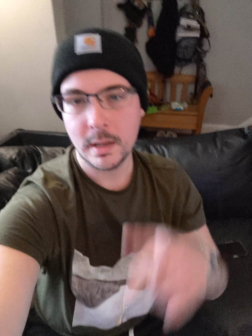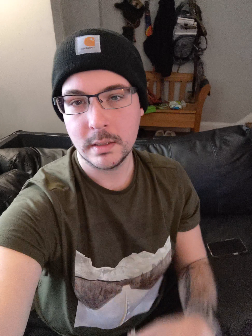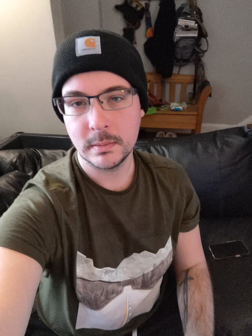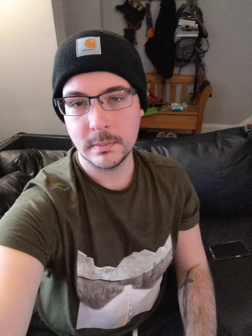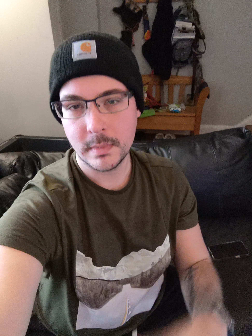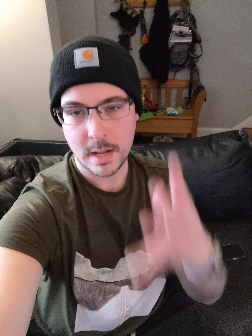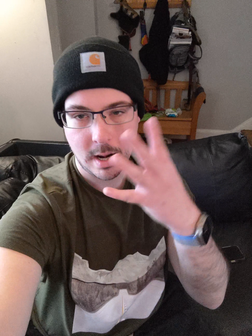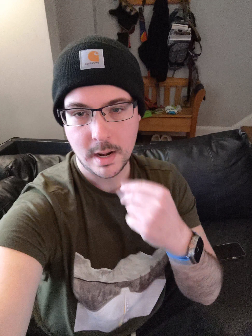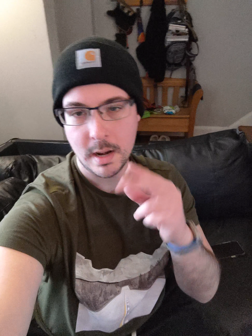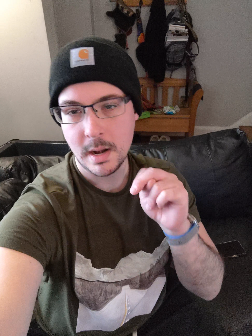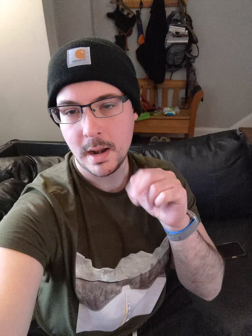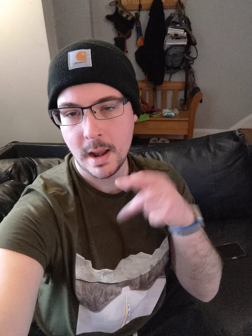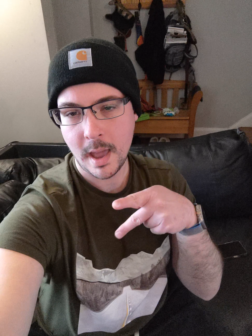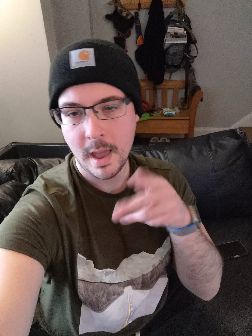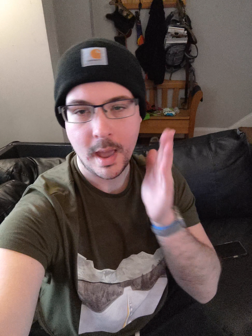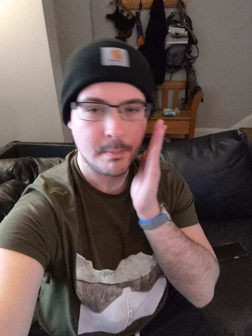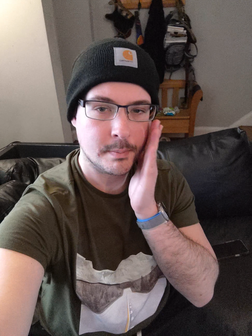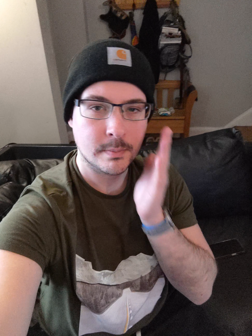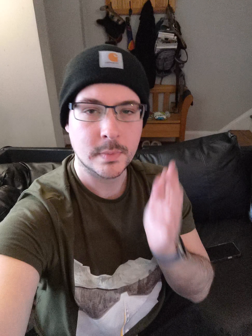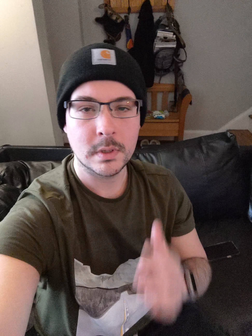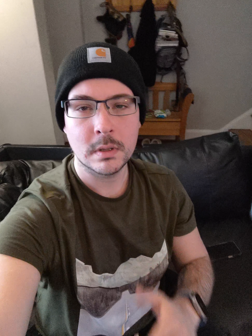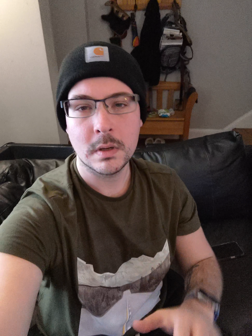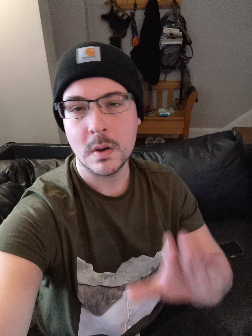nap